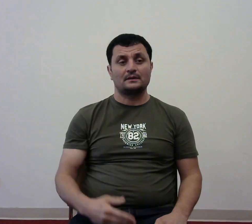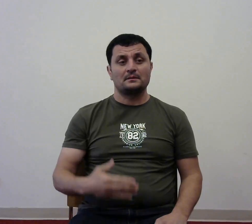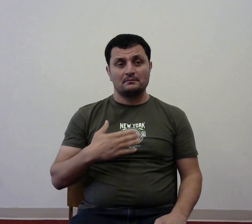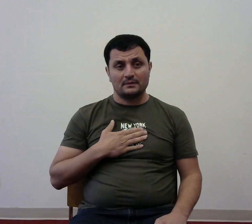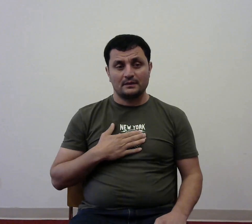mən